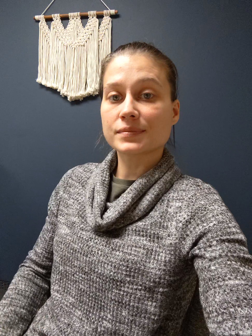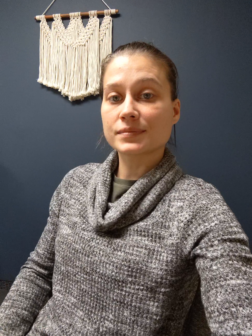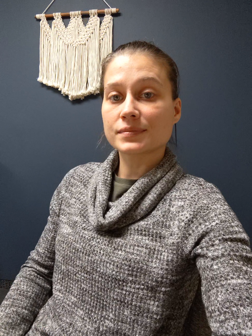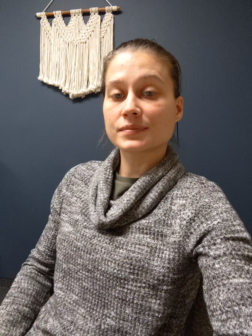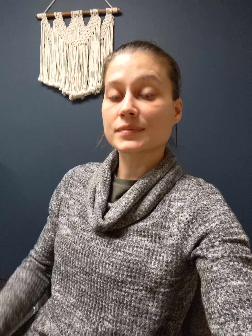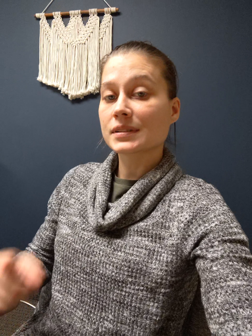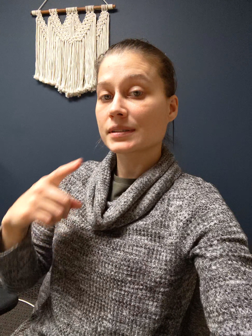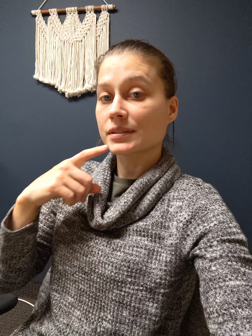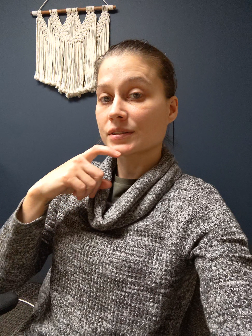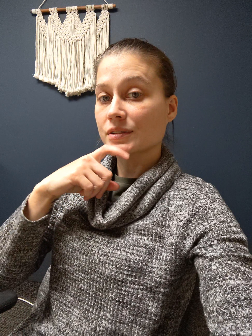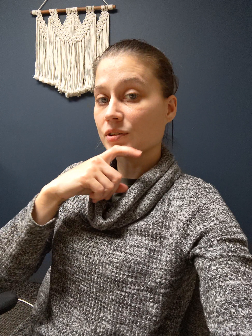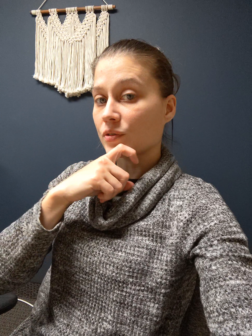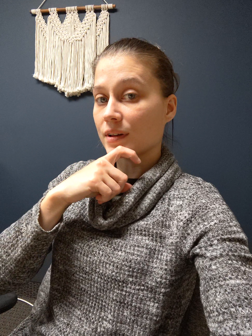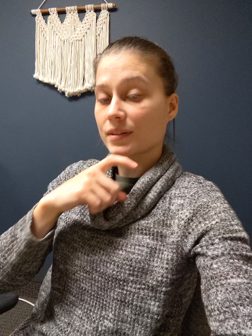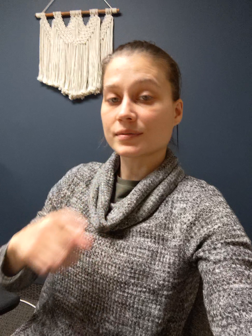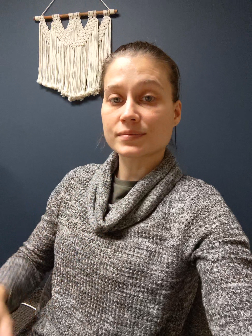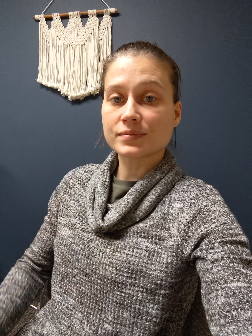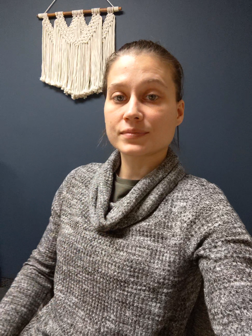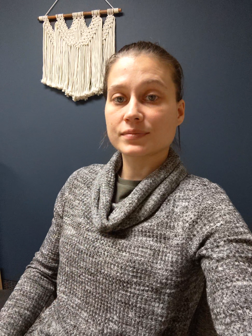cereal